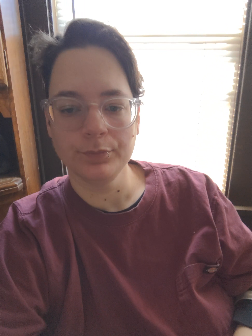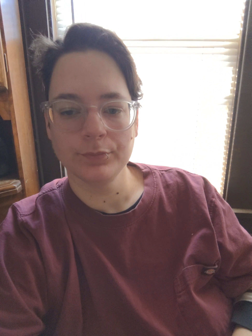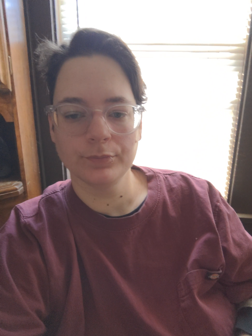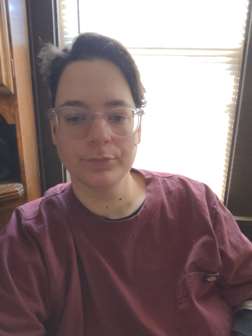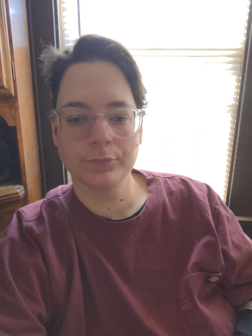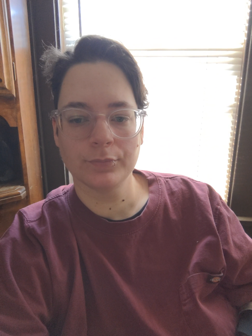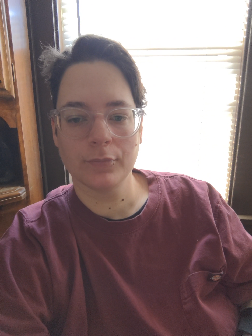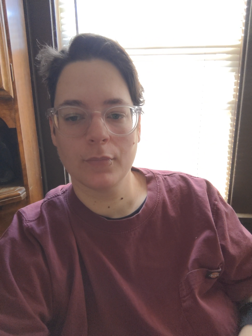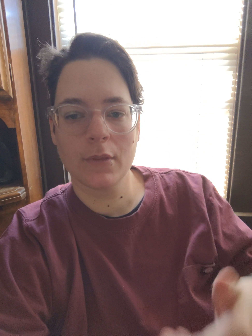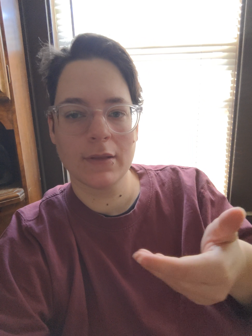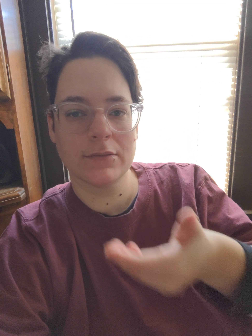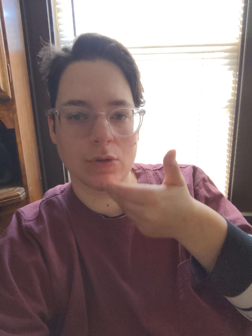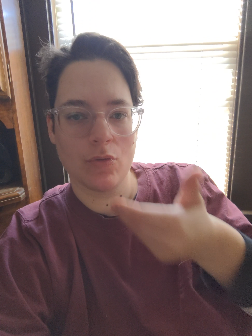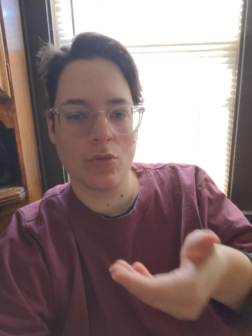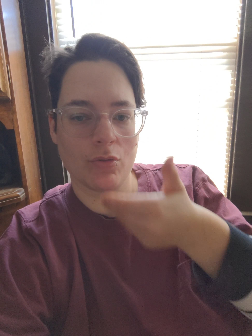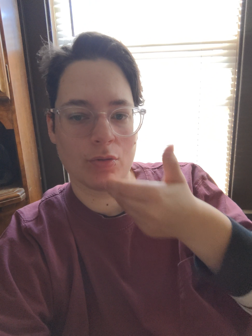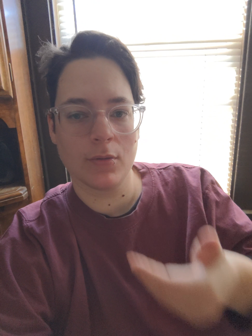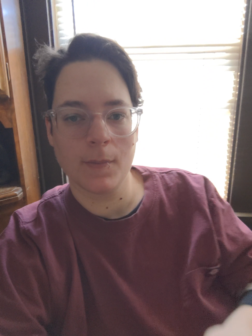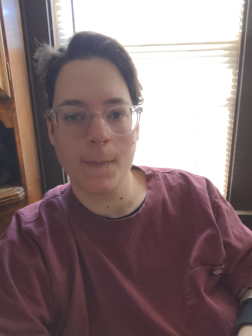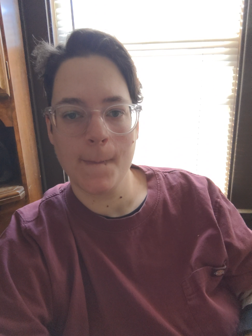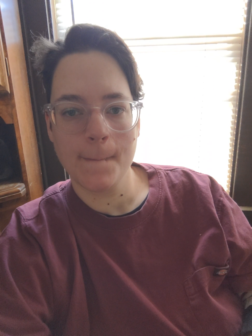cereal